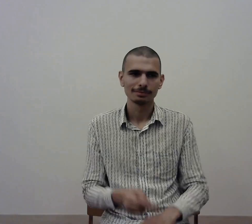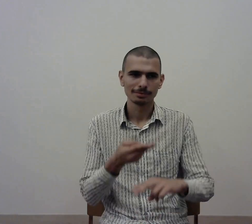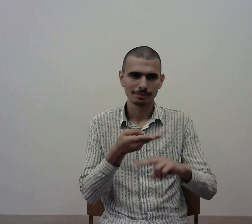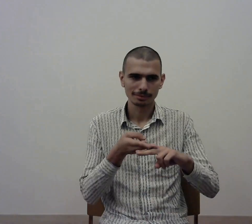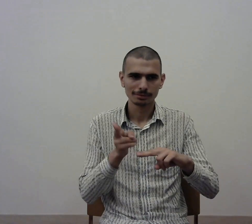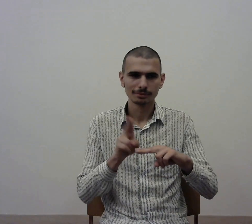bu